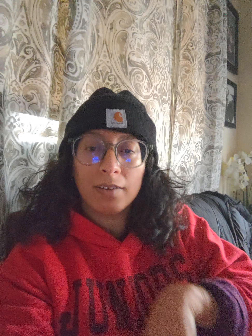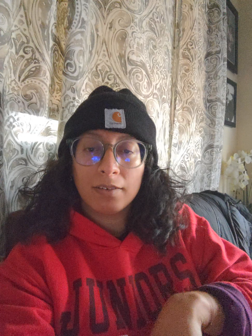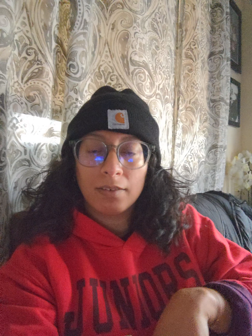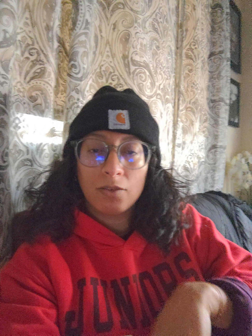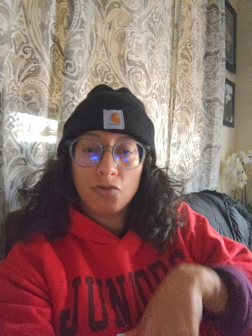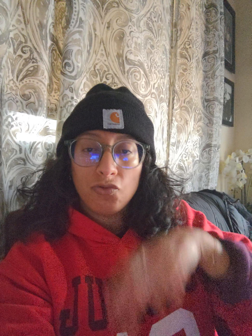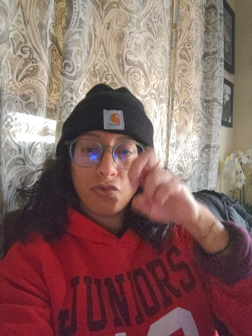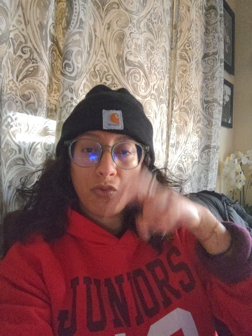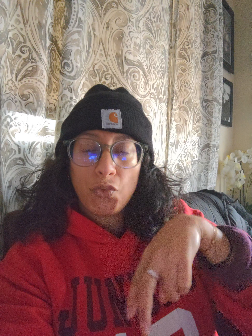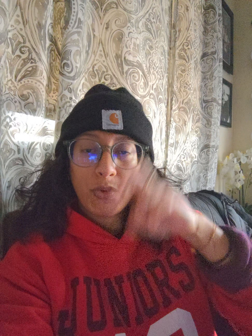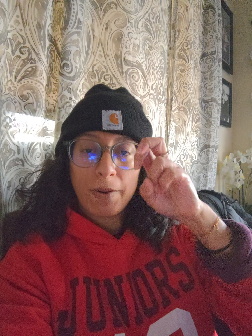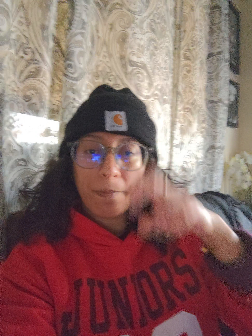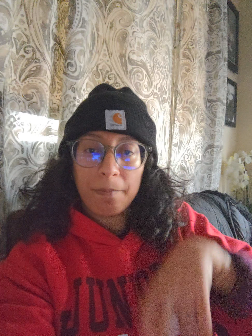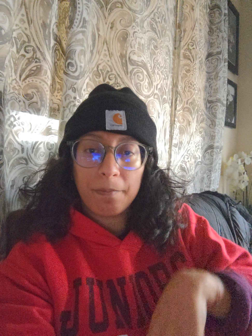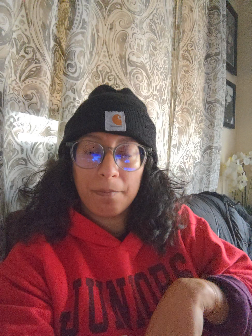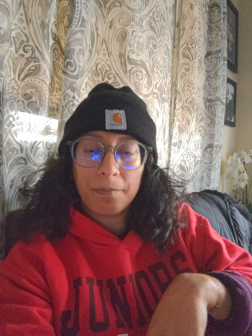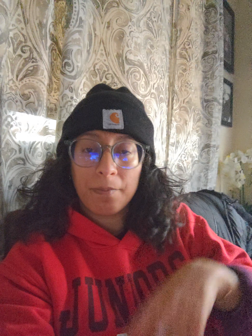jump